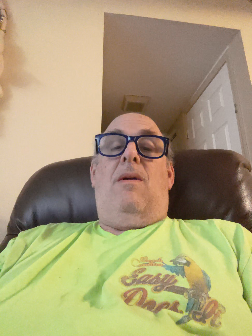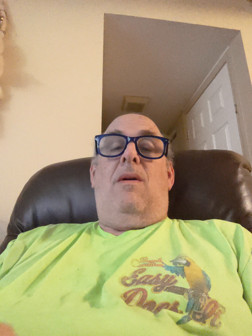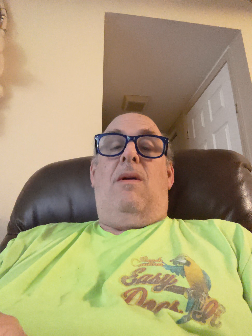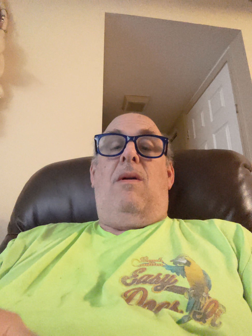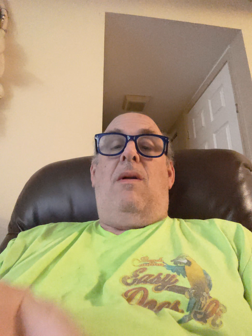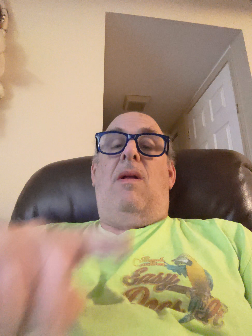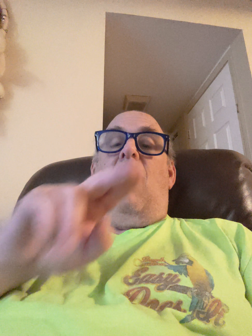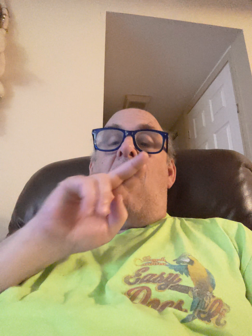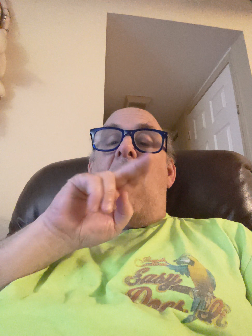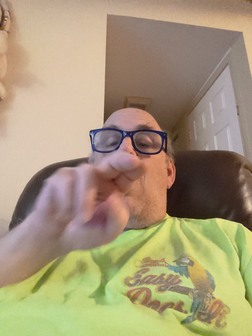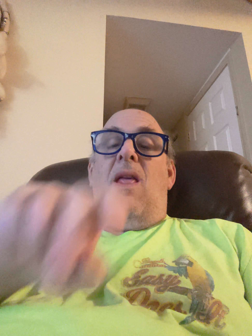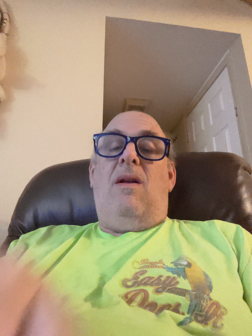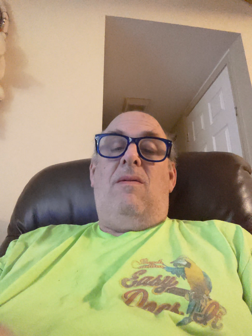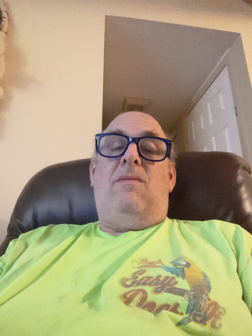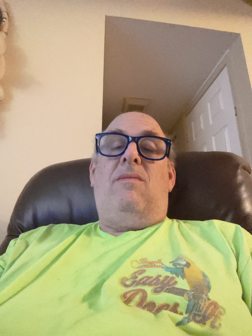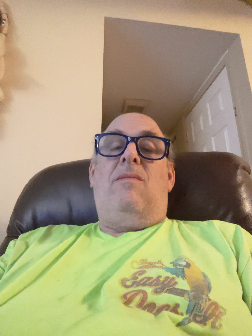tongue